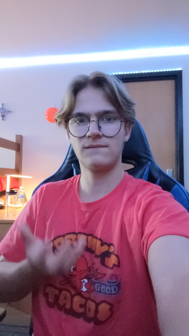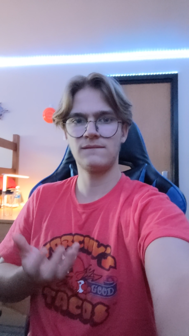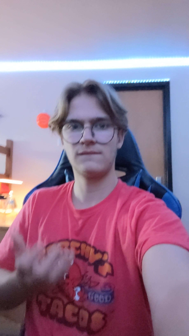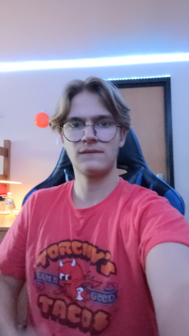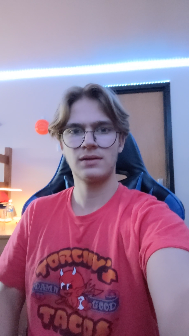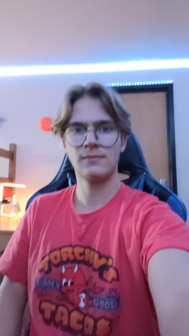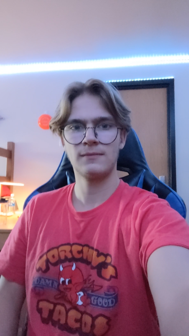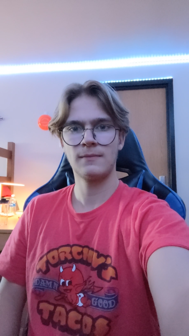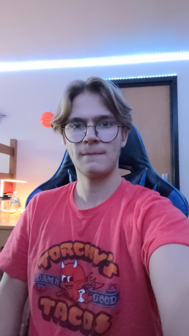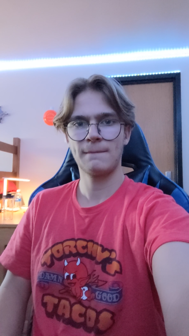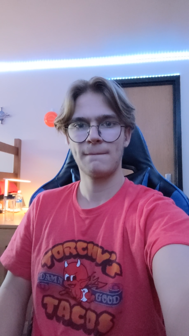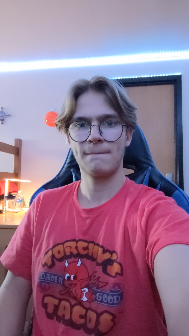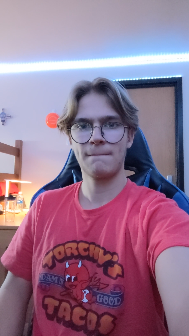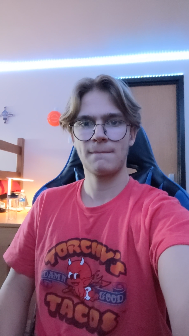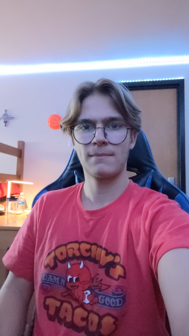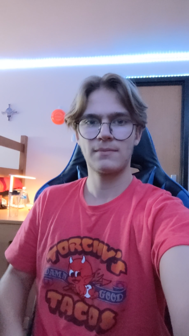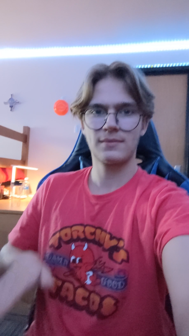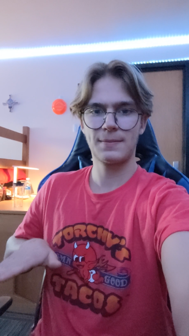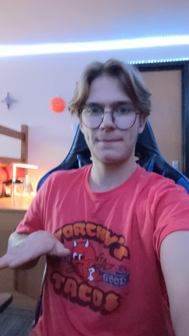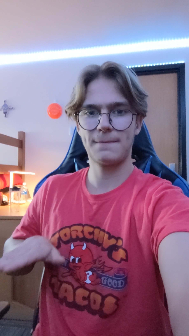penguin